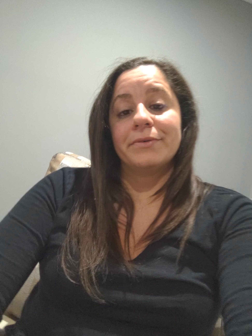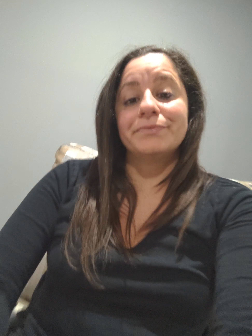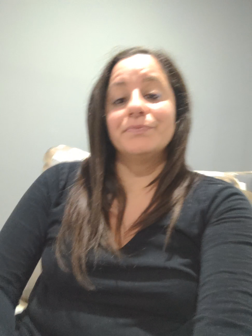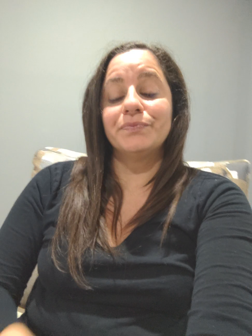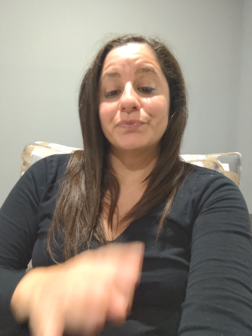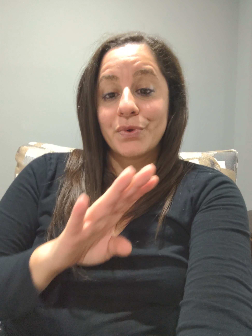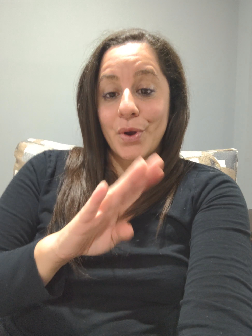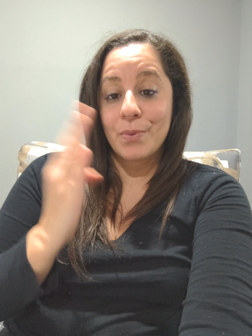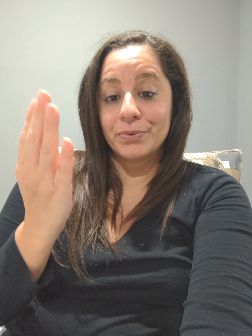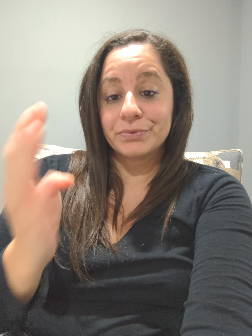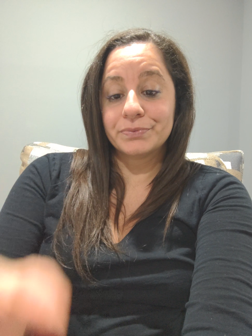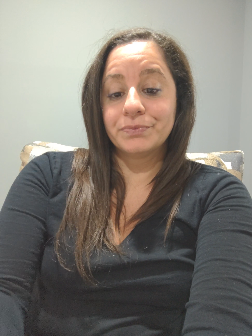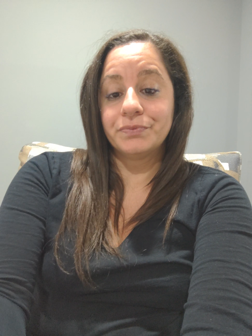open